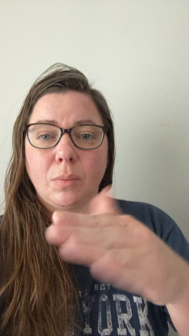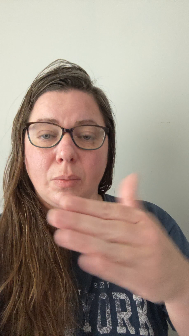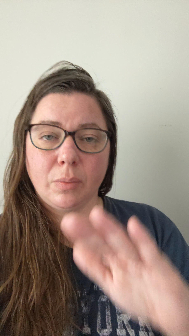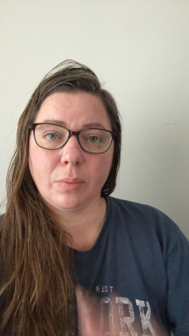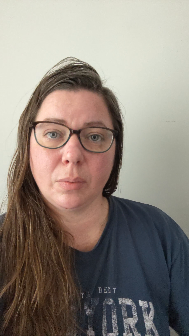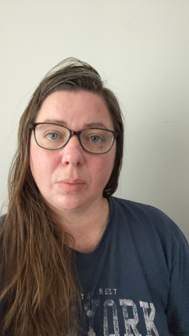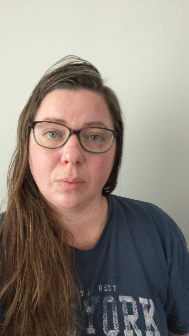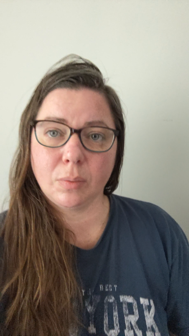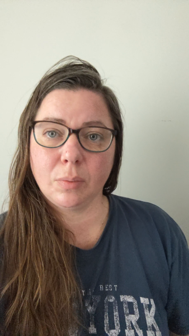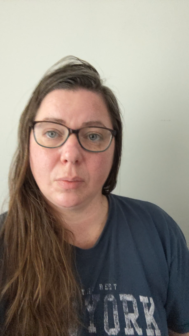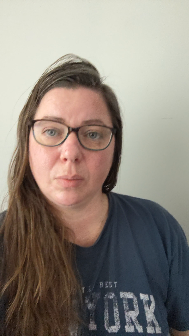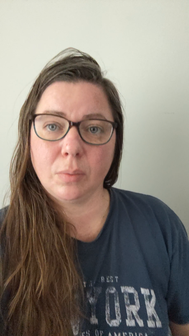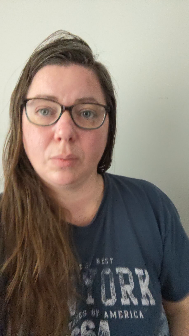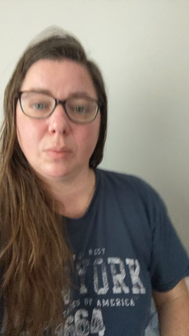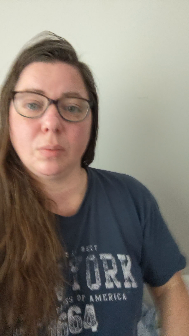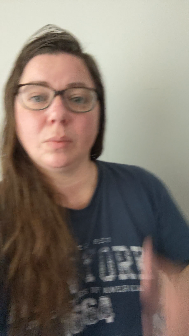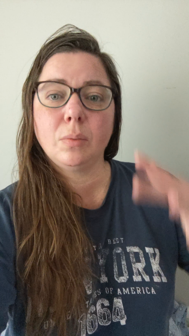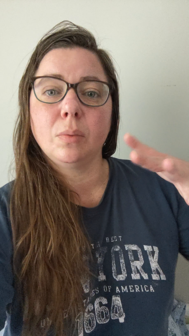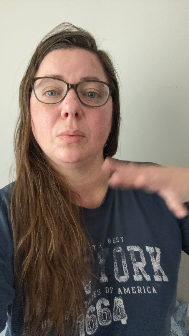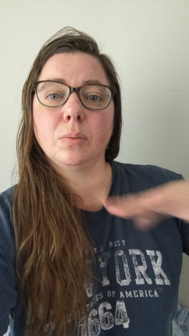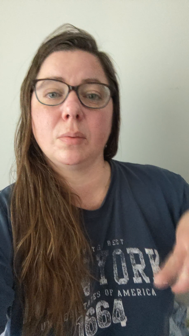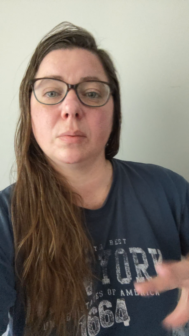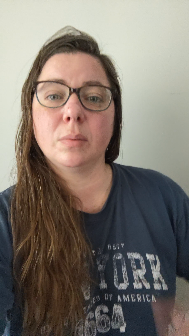dress